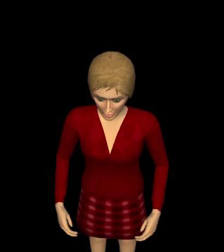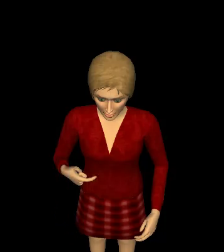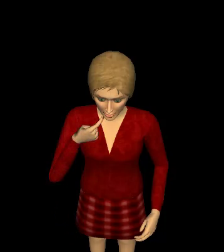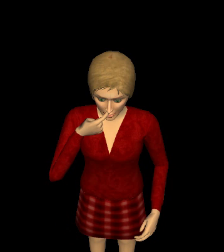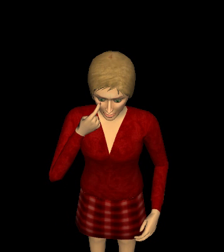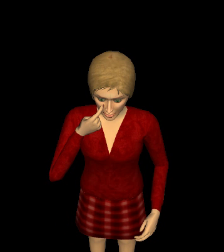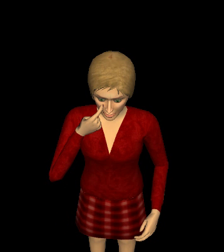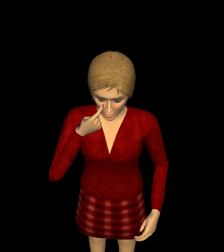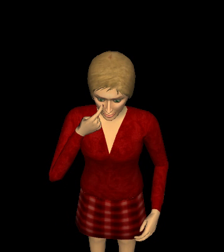يراقب